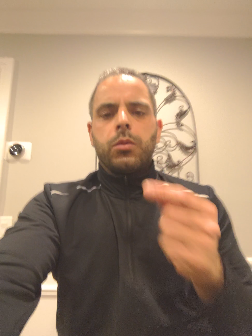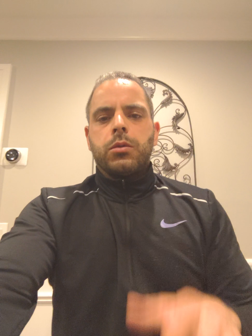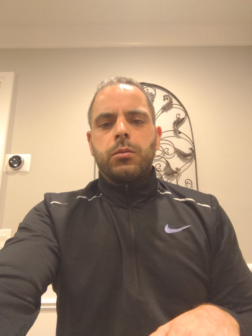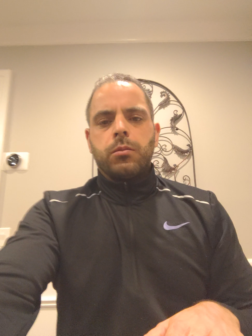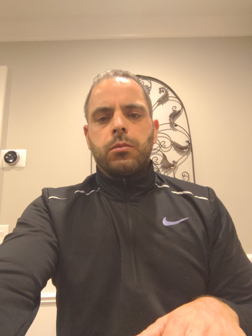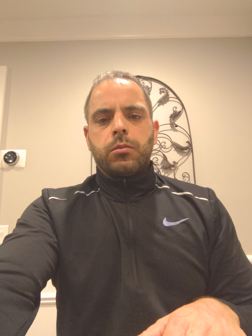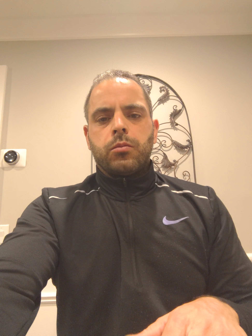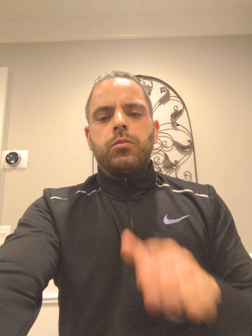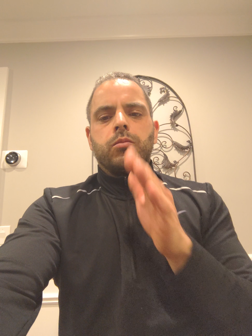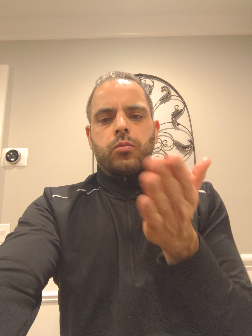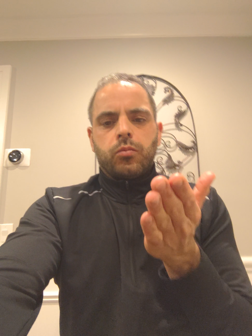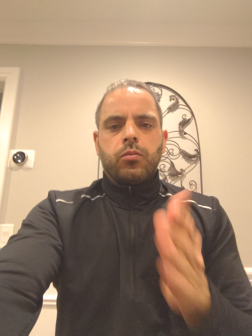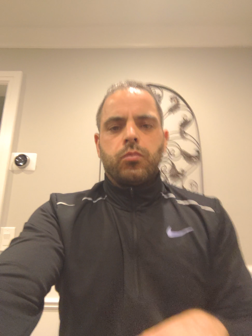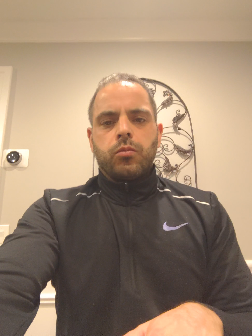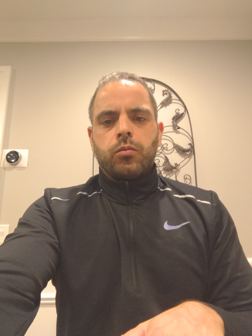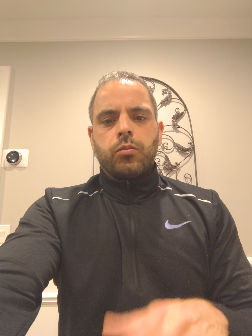book